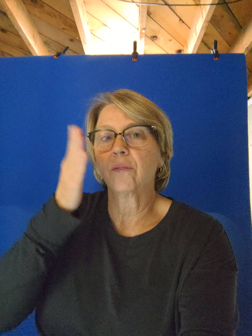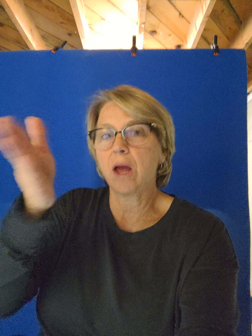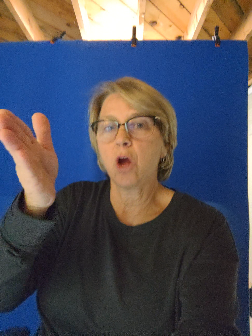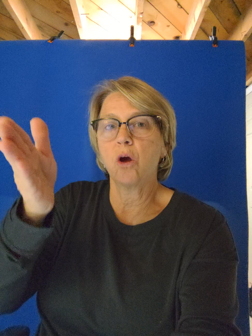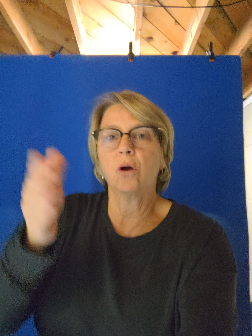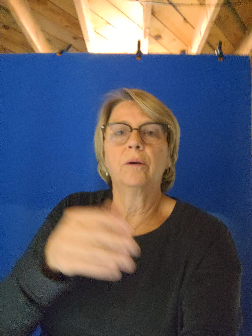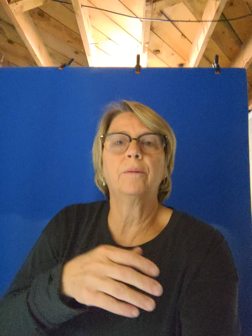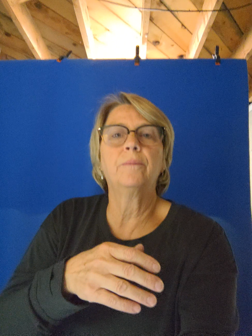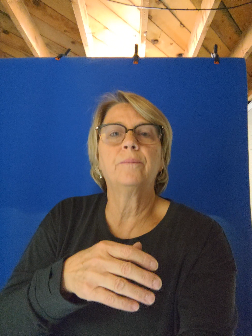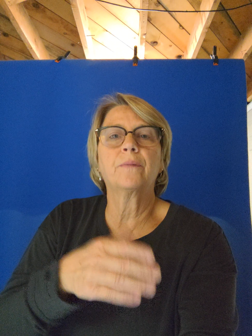there